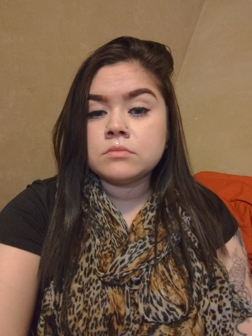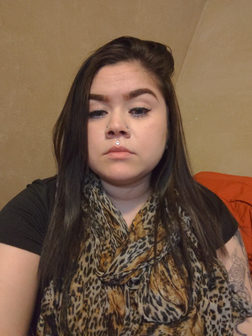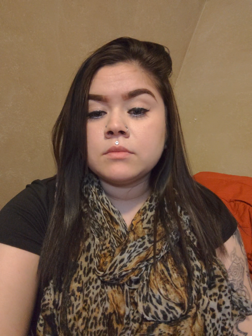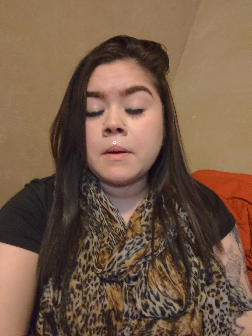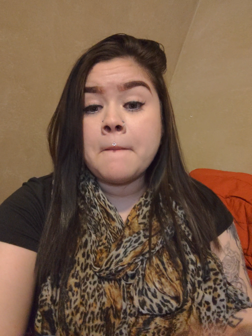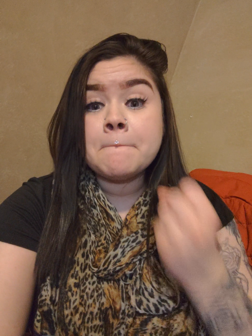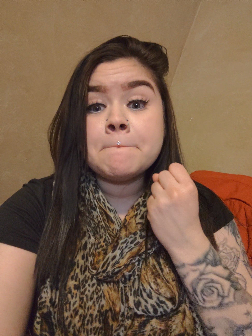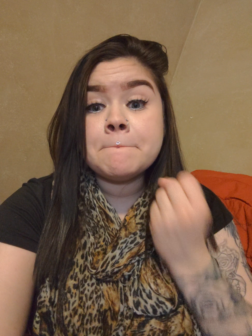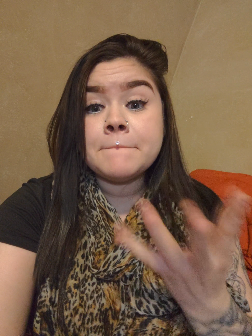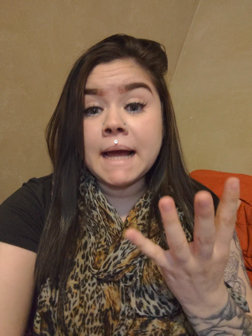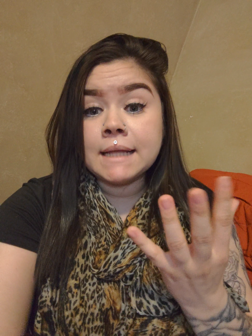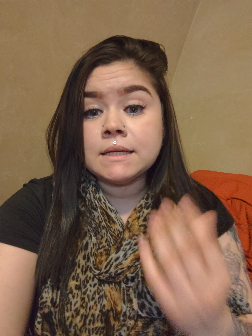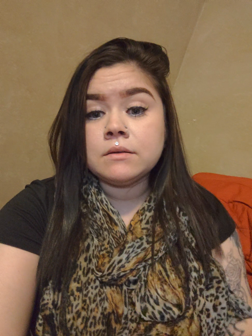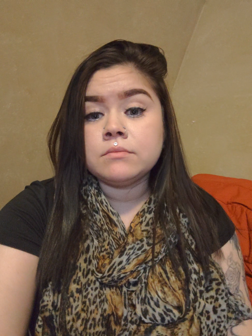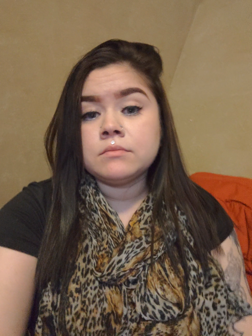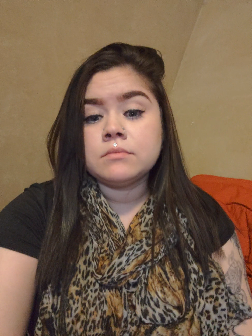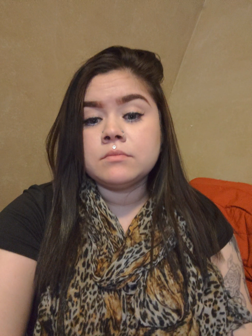many